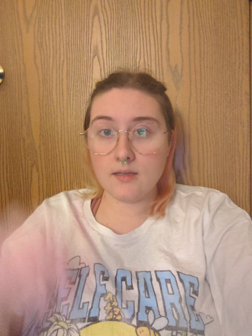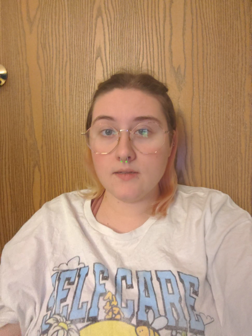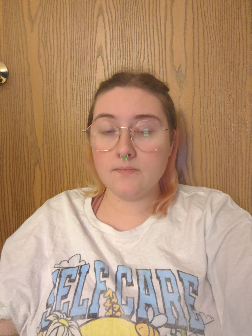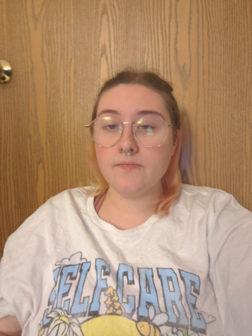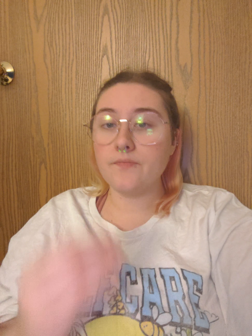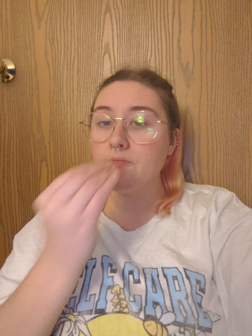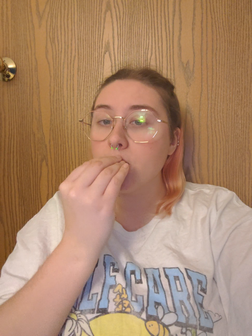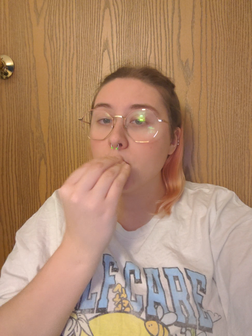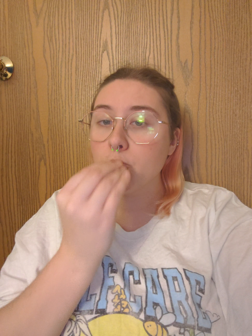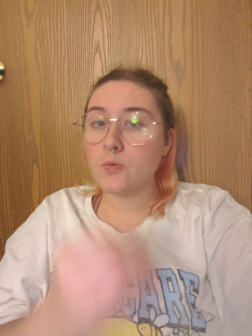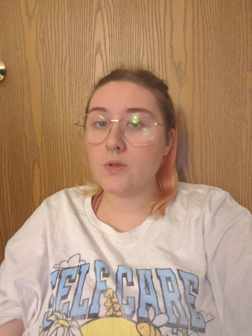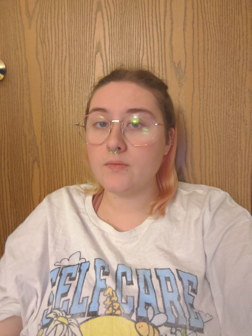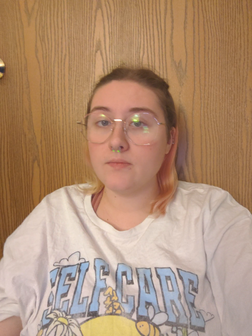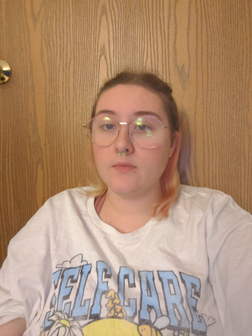food